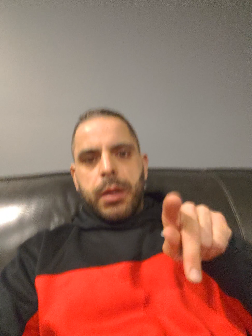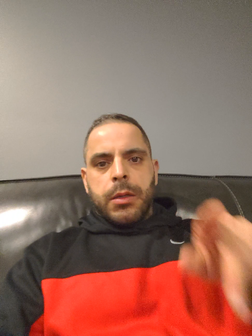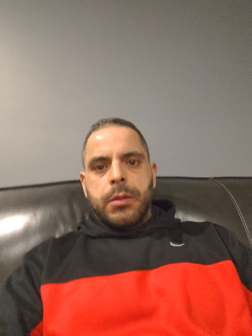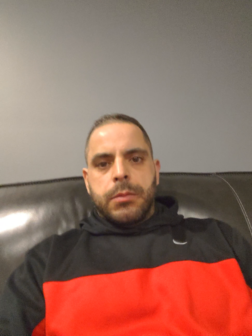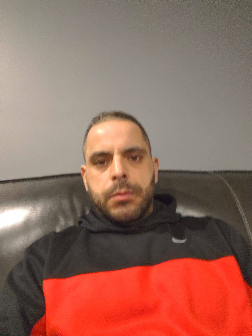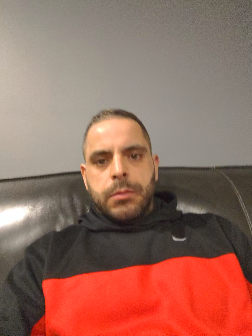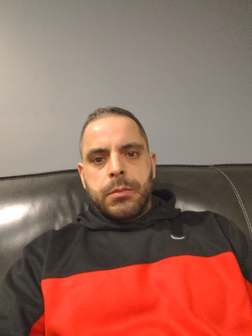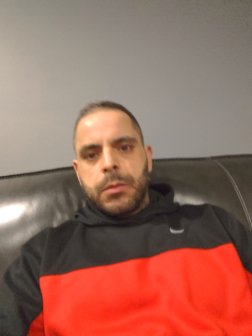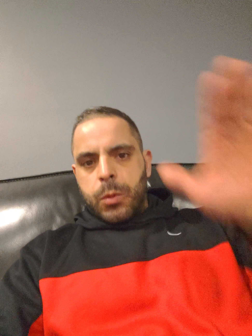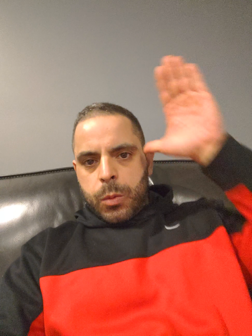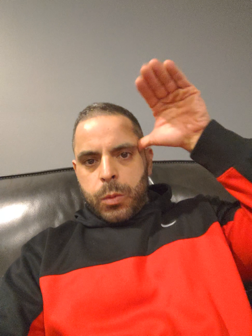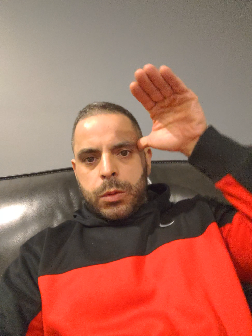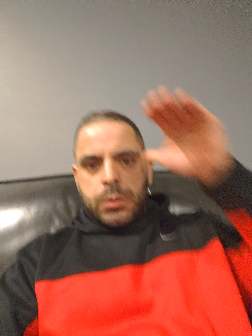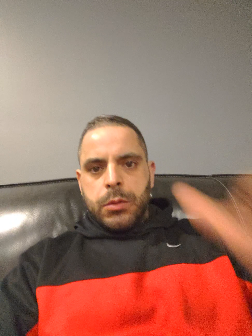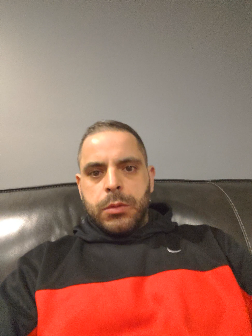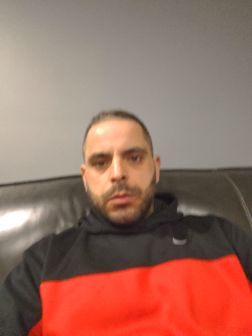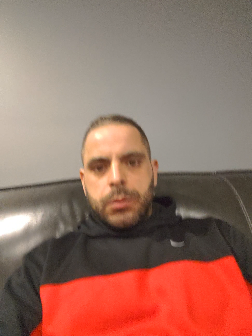donkey